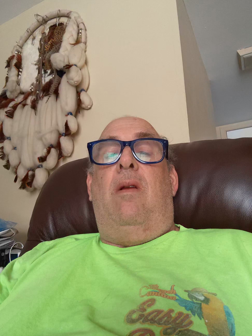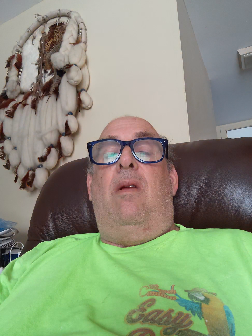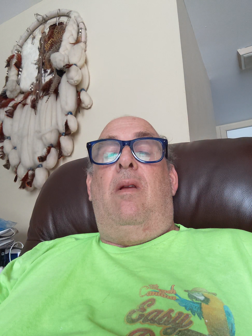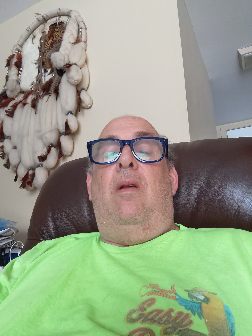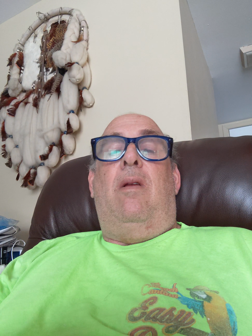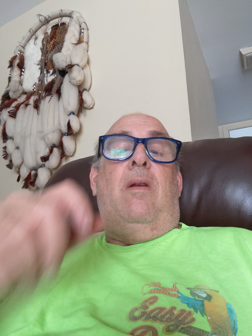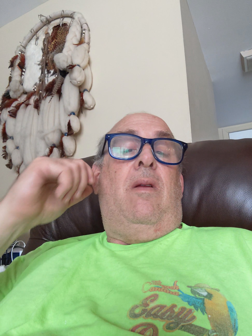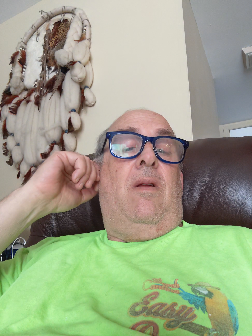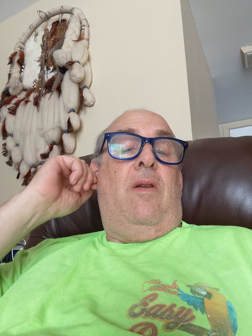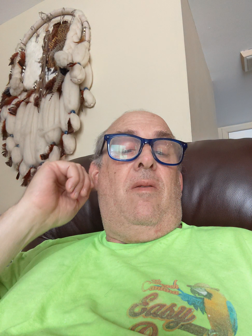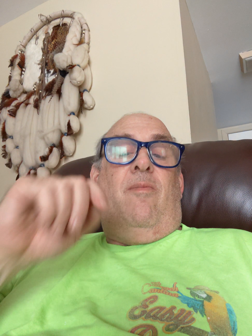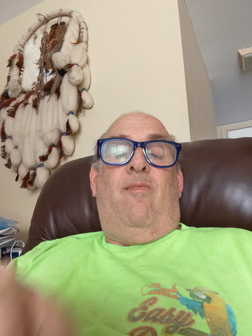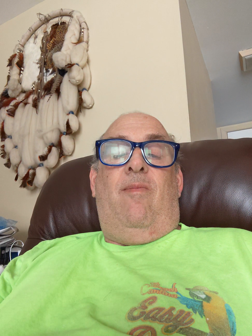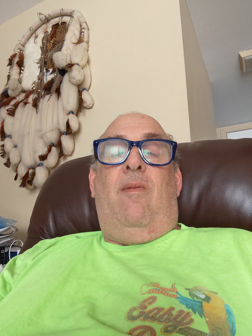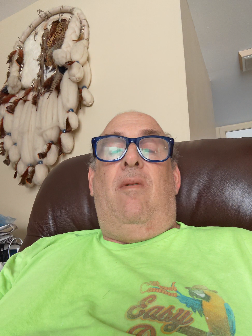ear